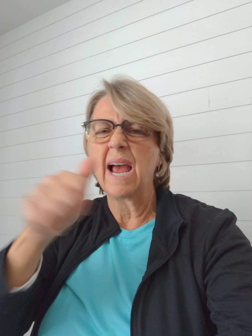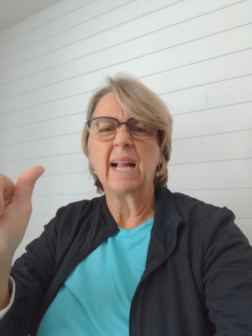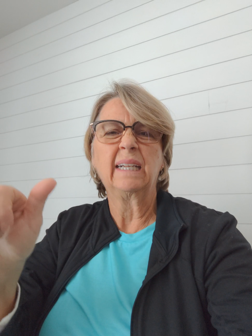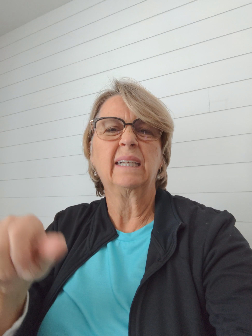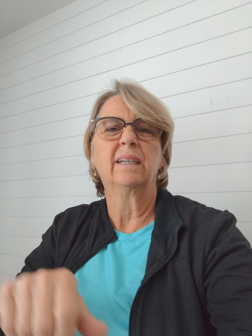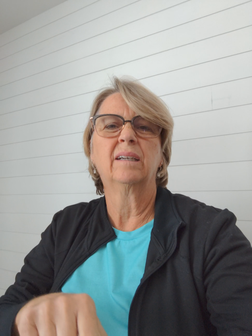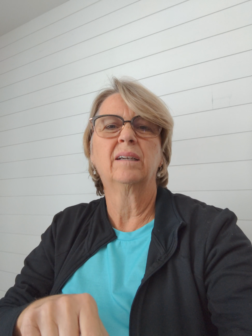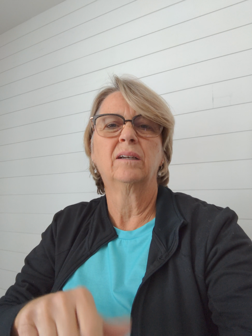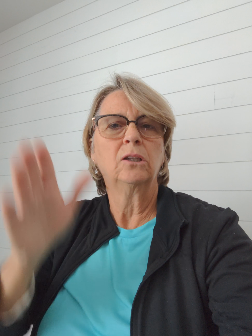any